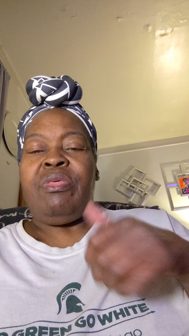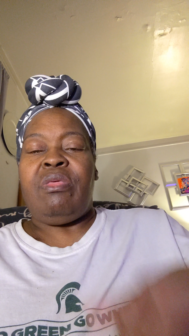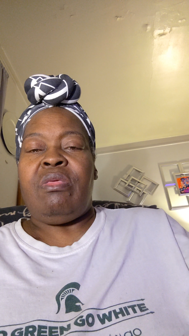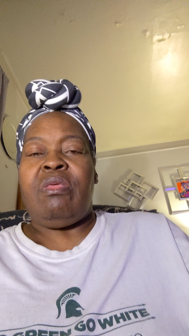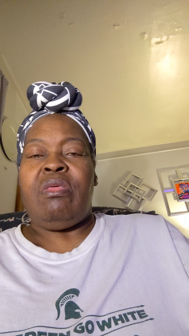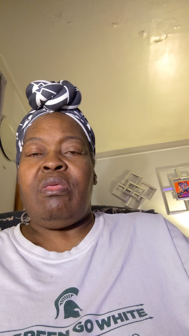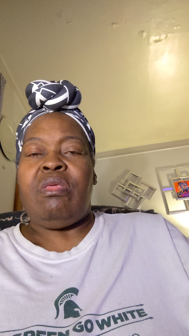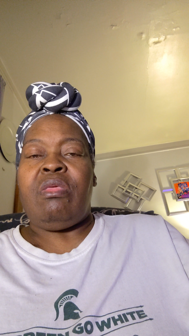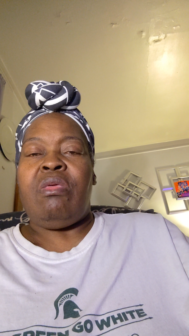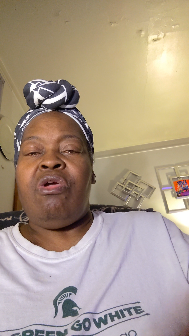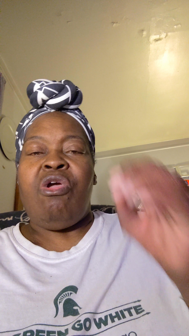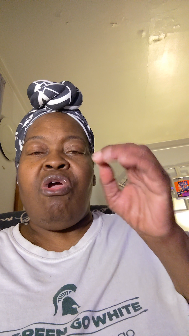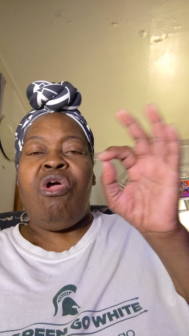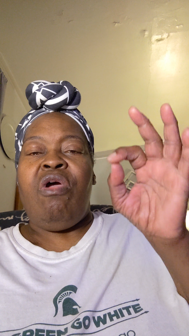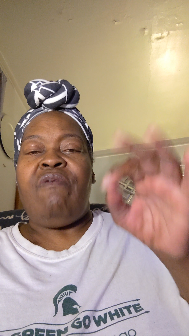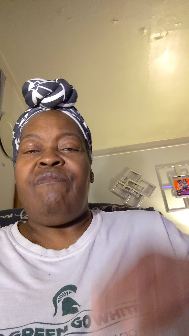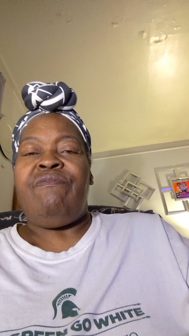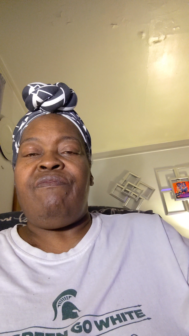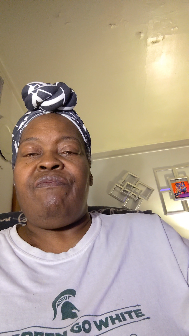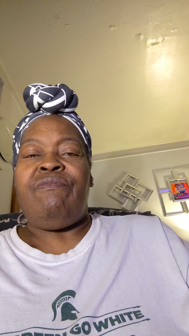of